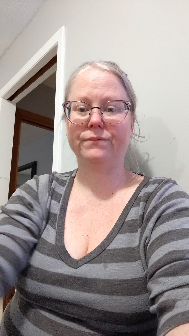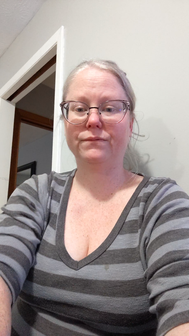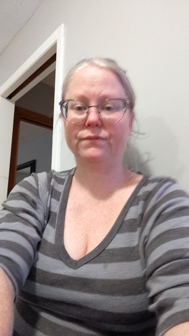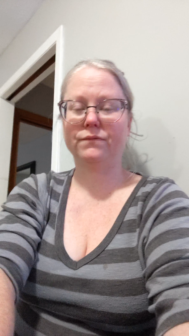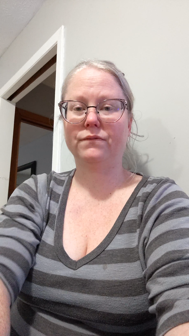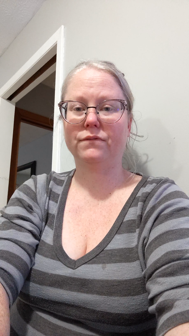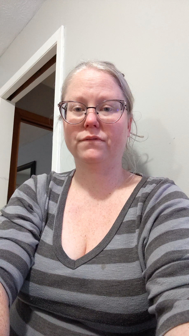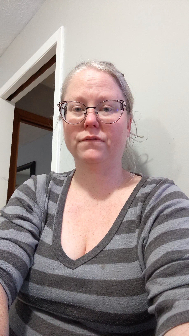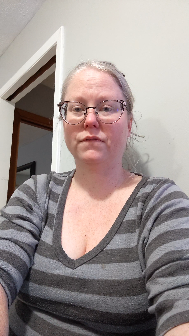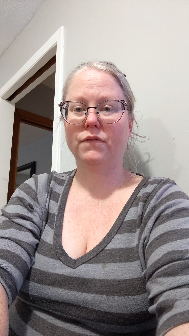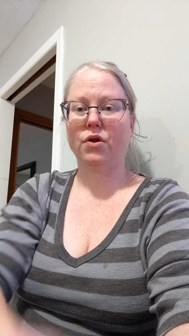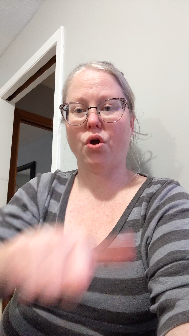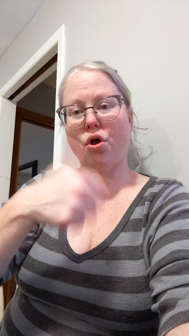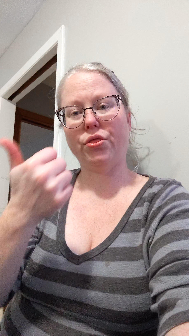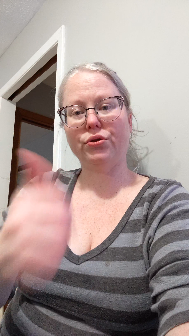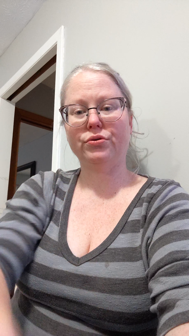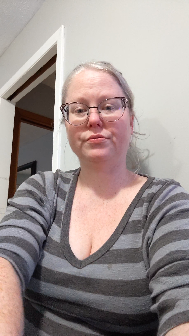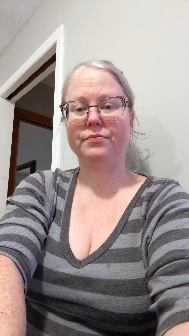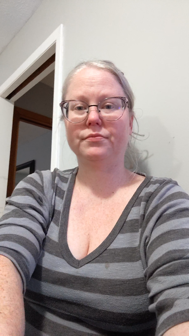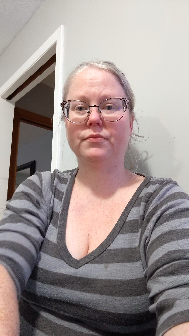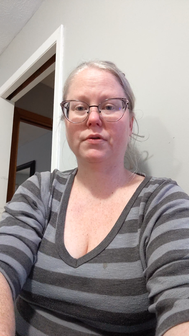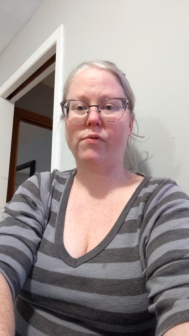other